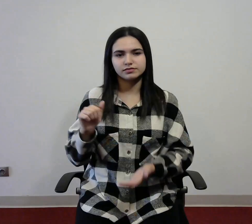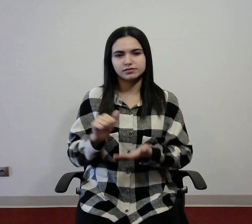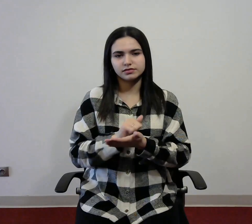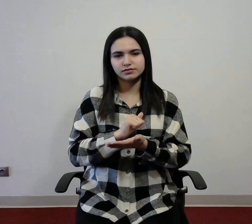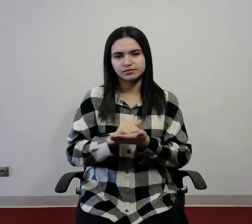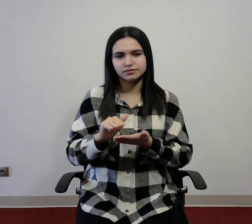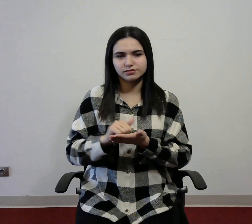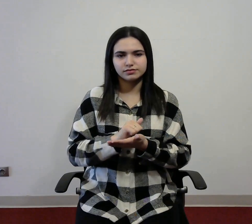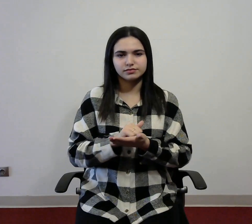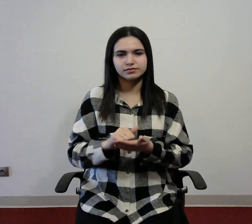sənəd